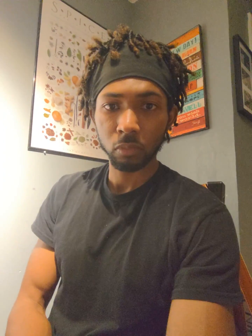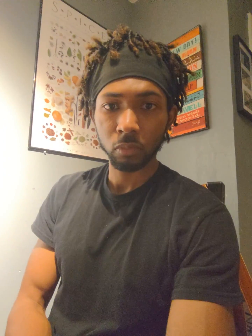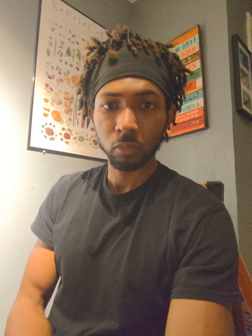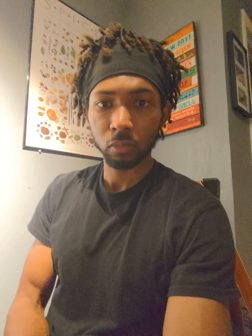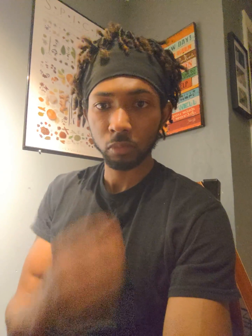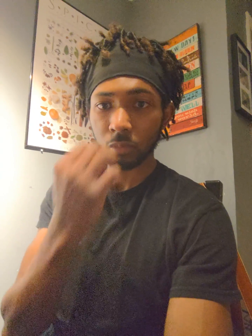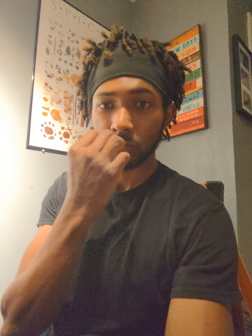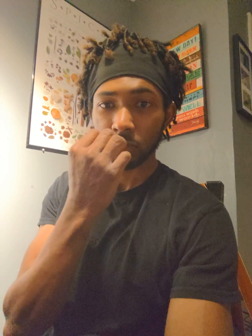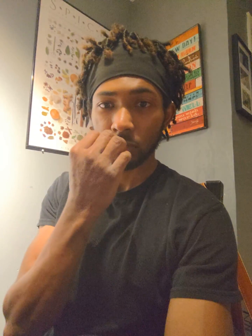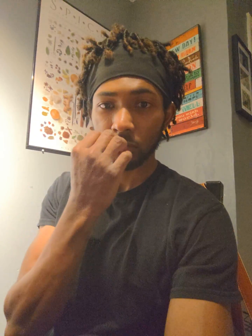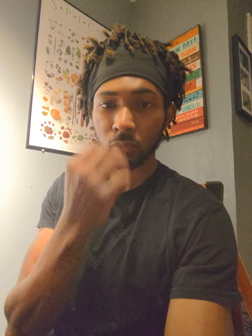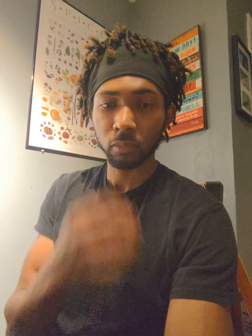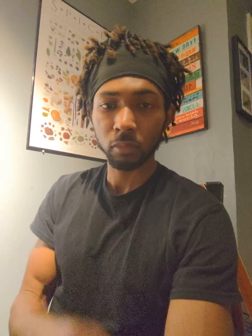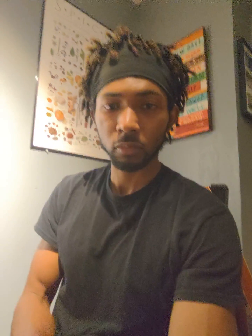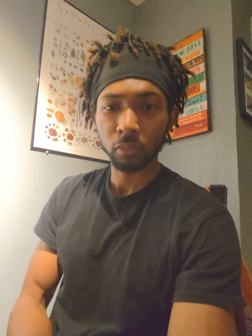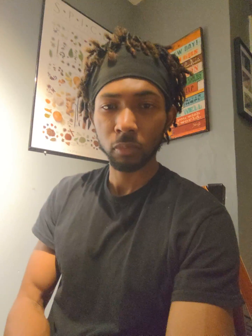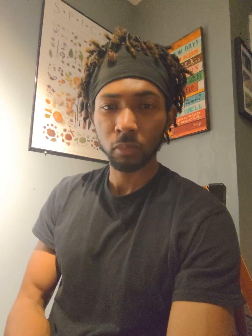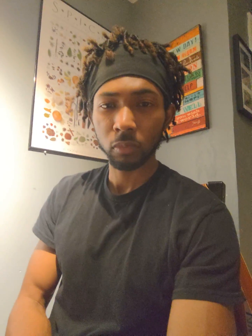eat